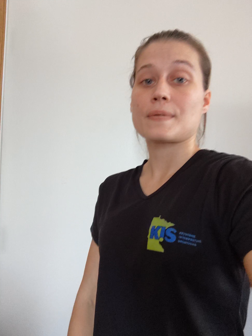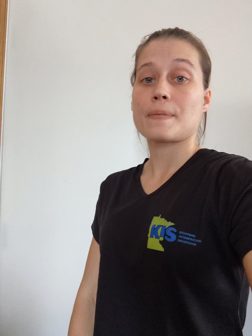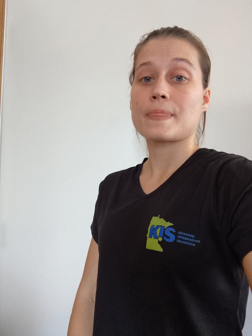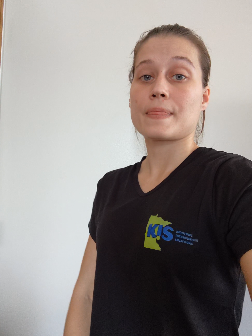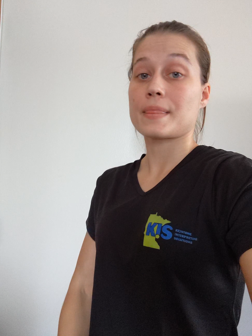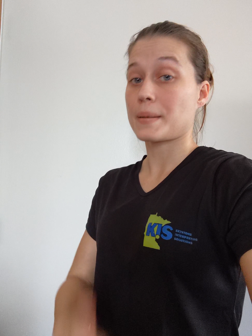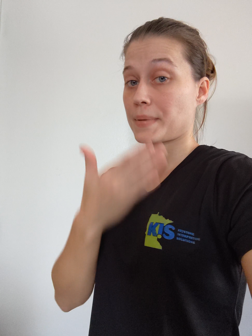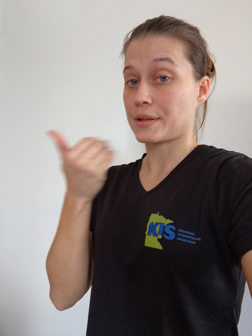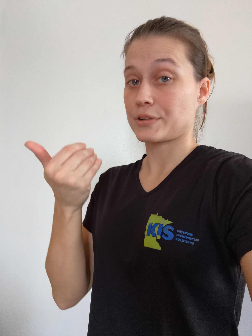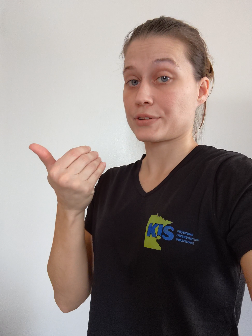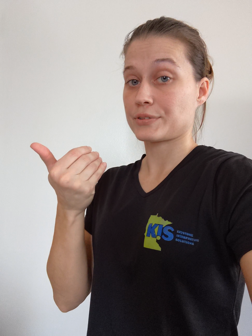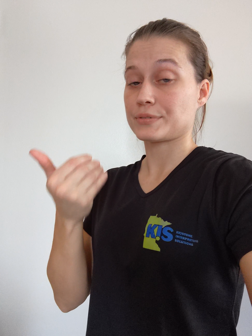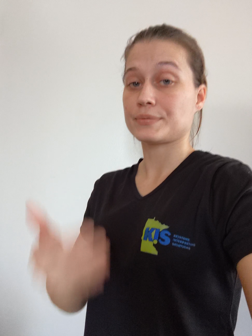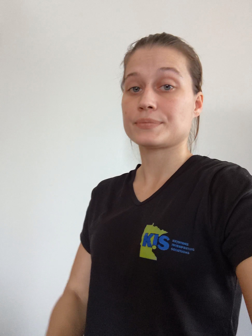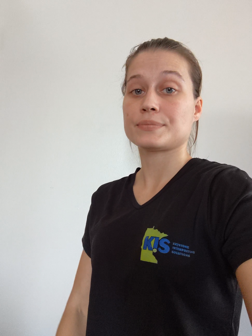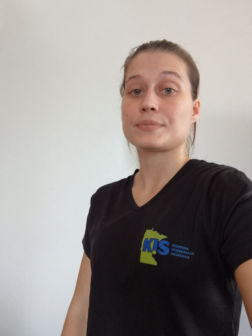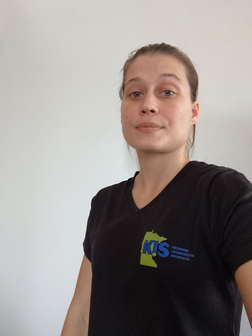better